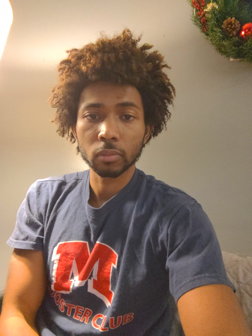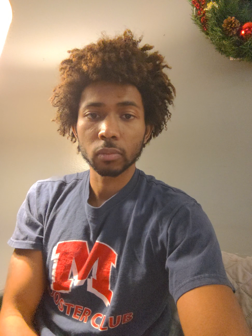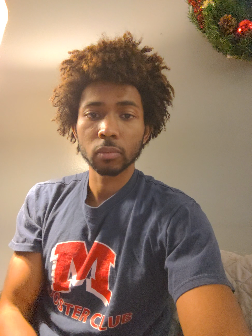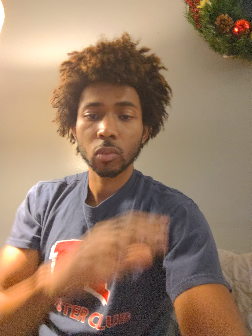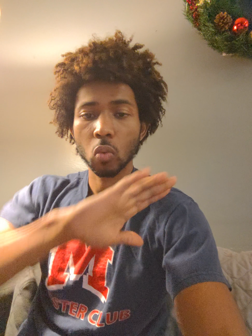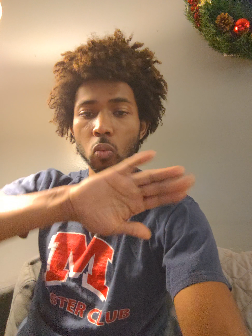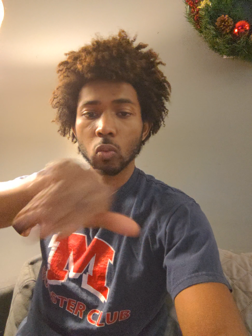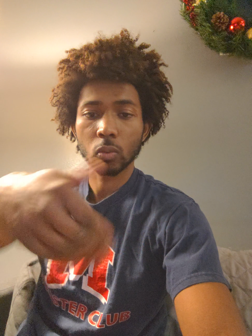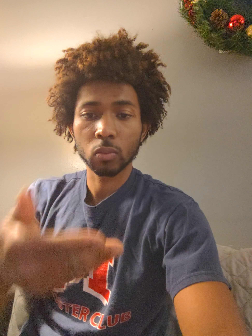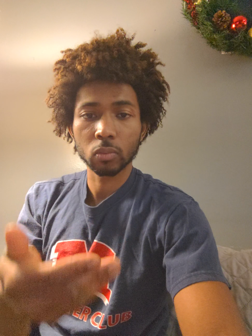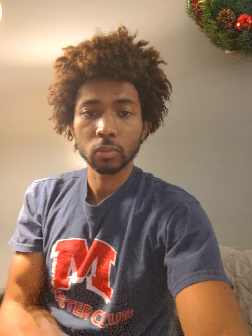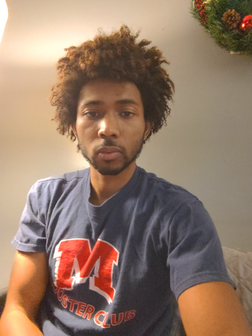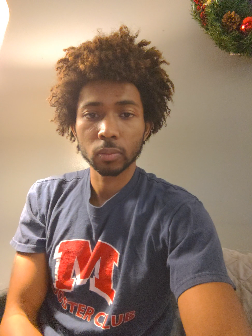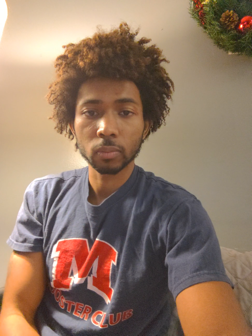all